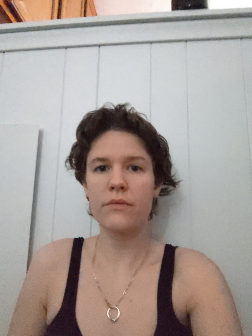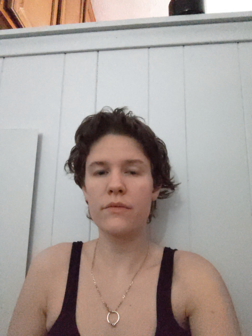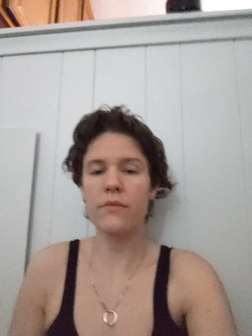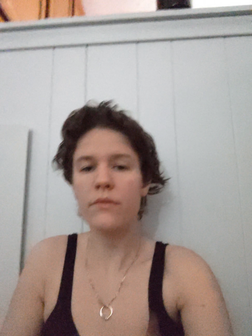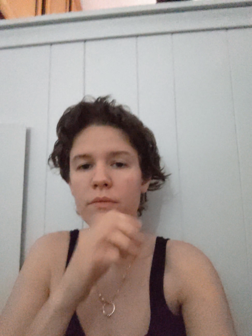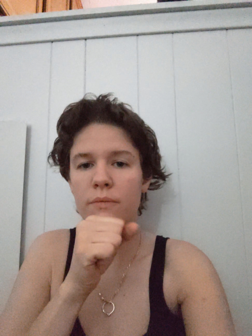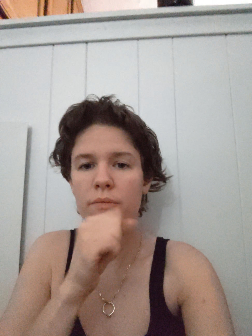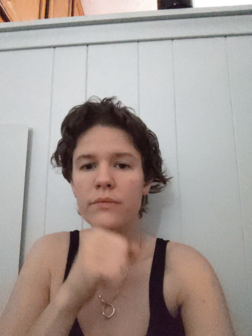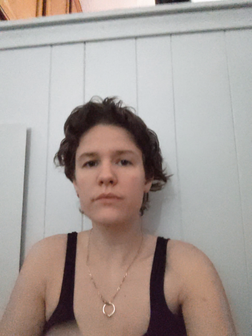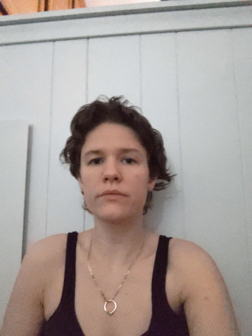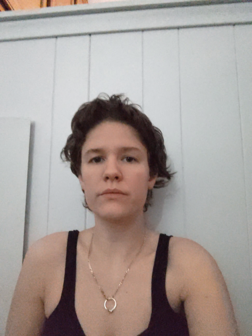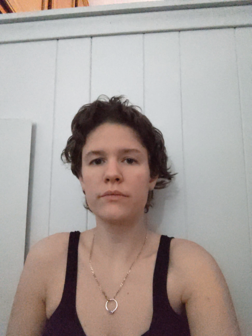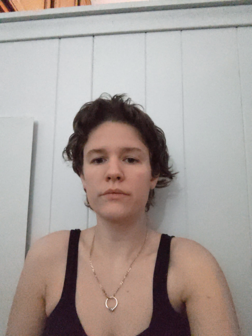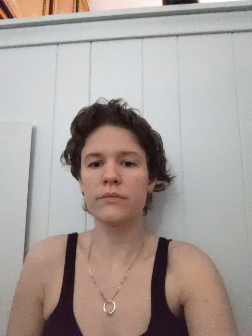orange